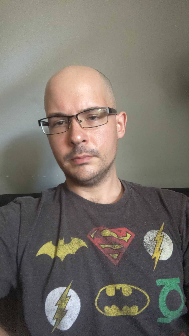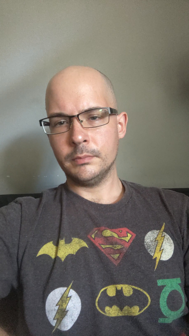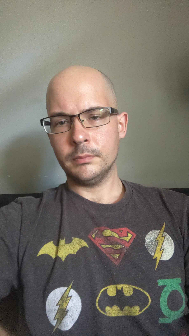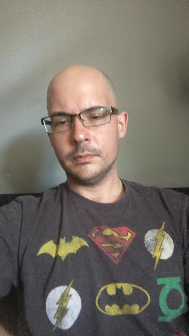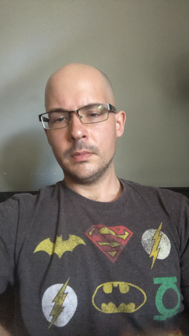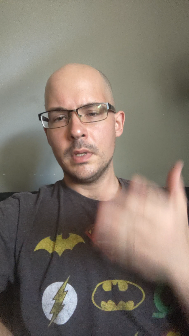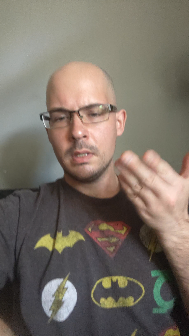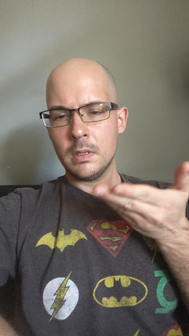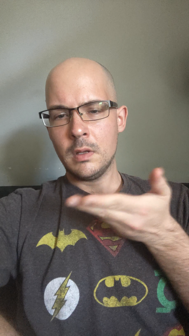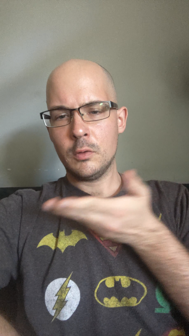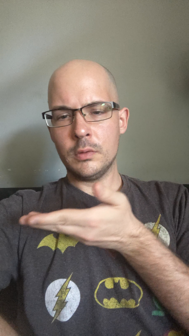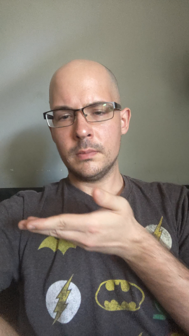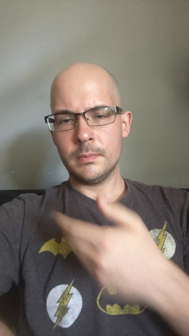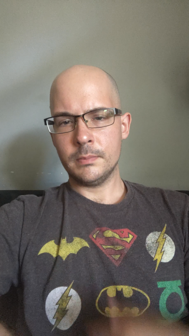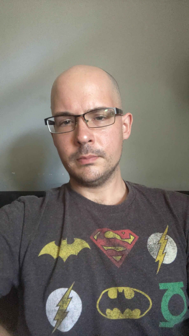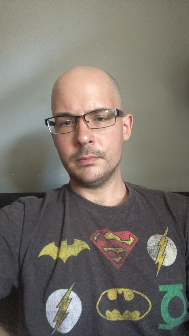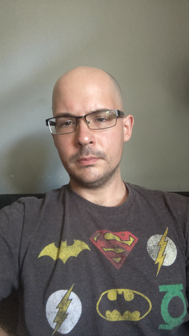carry